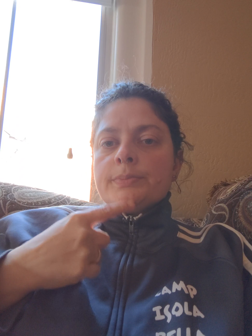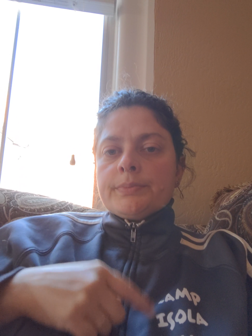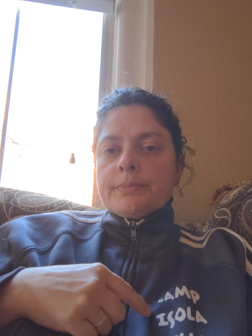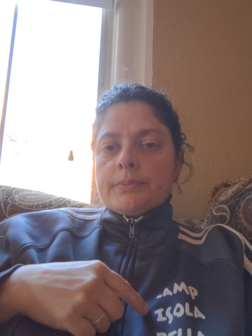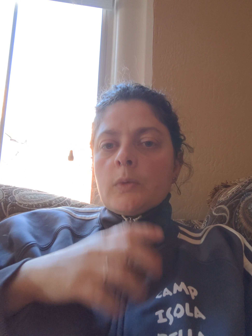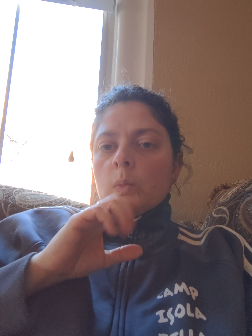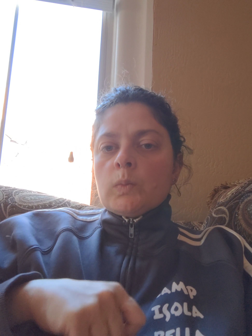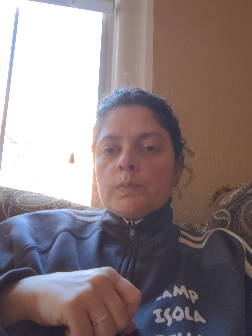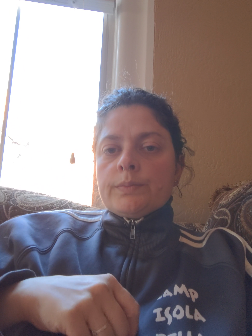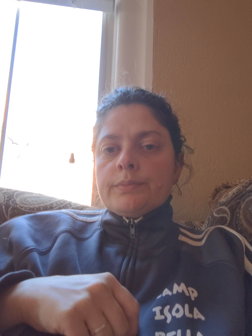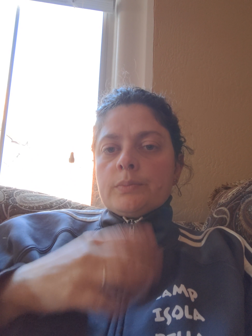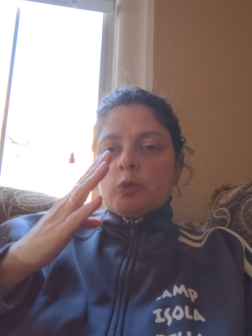old